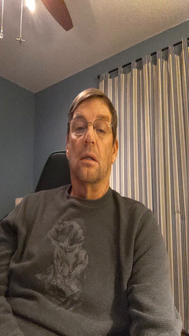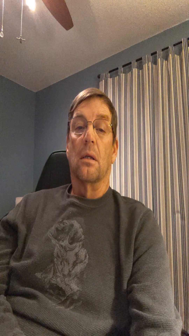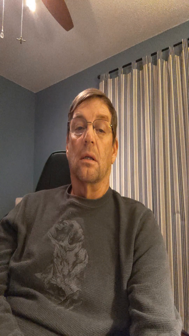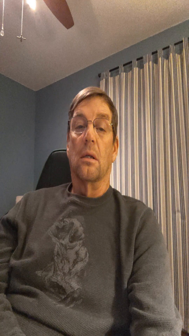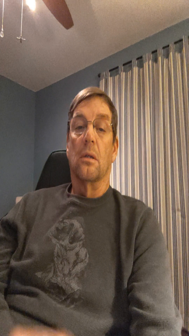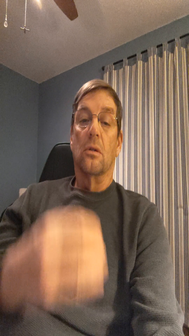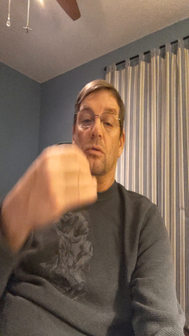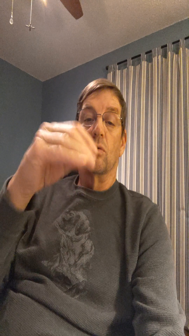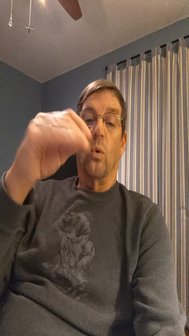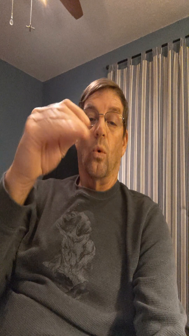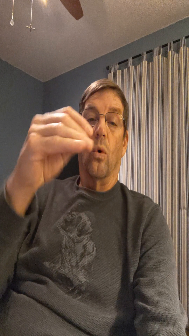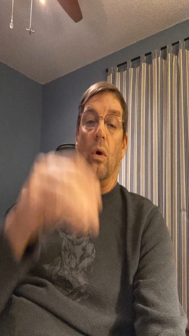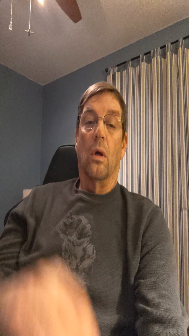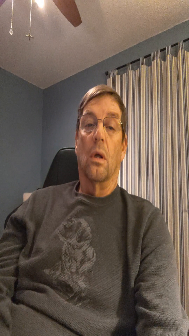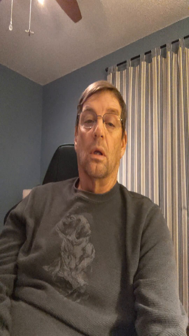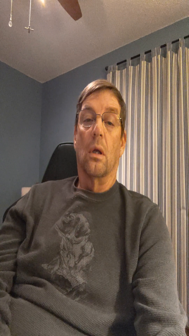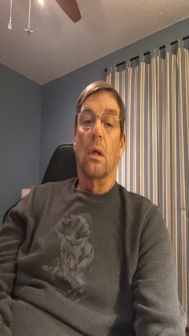store